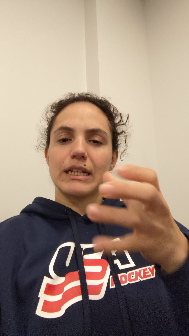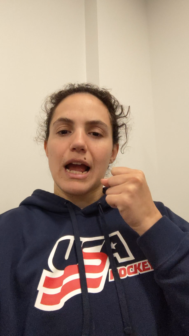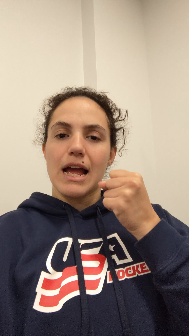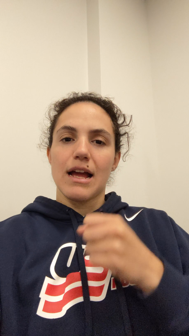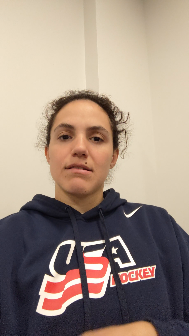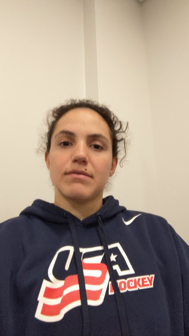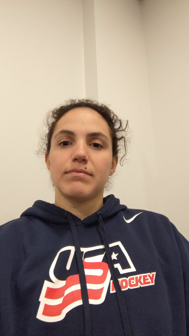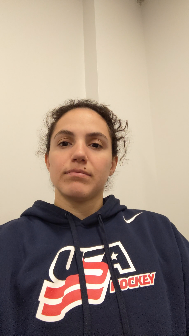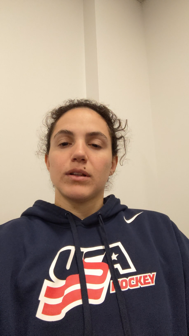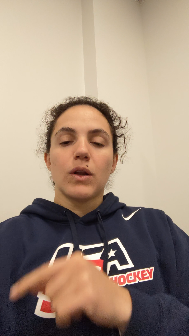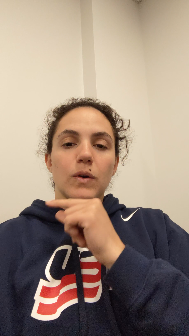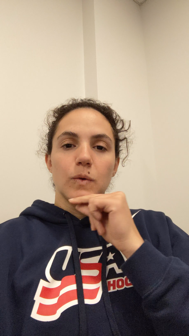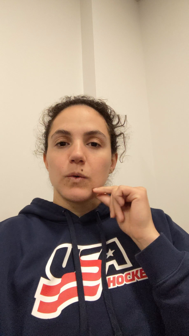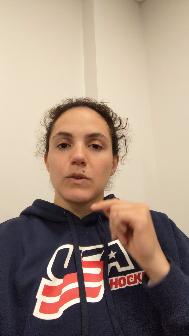glue